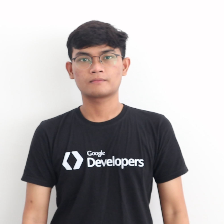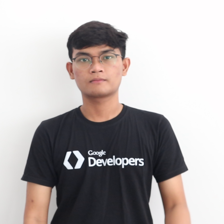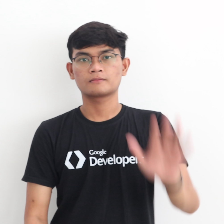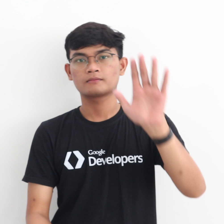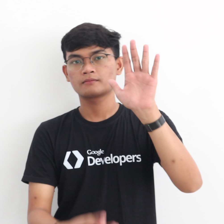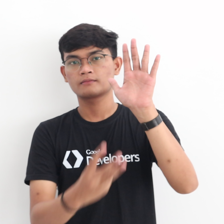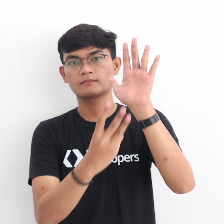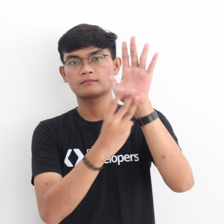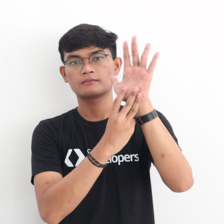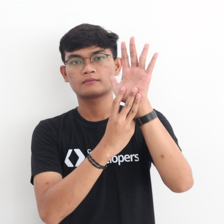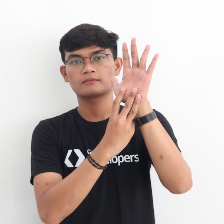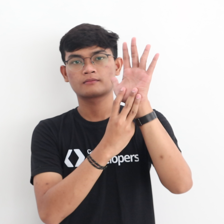M